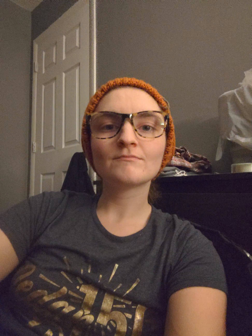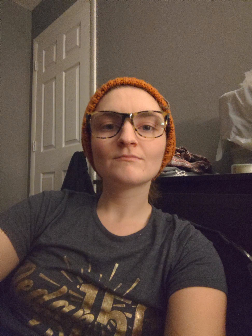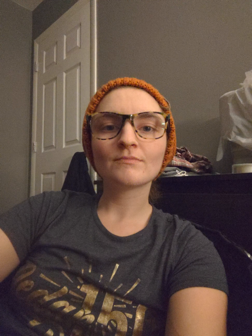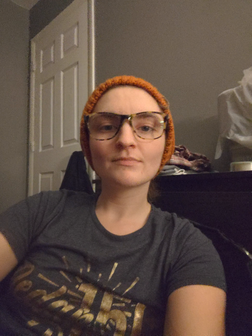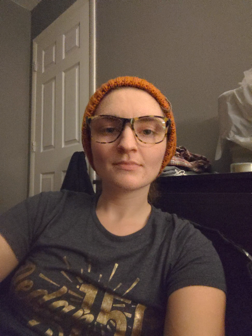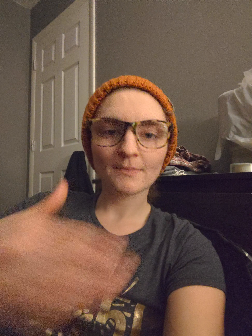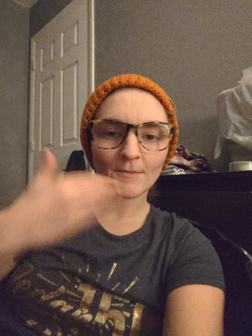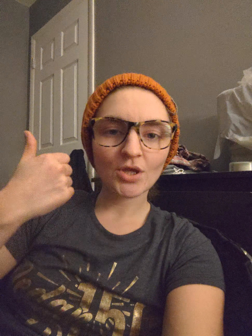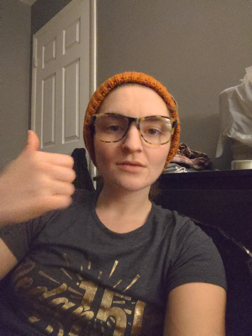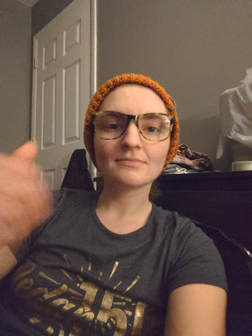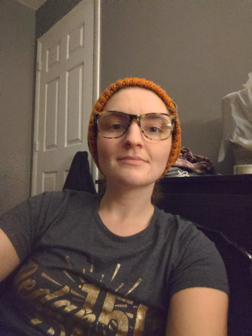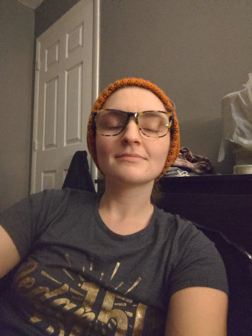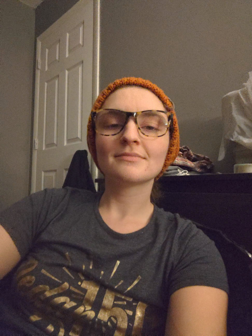better